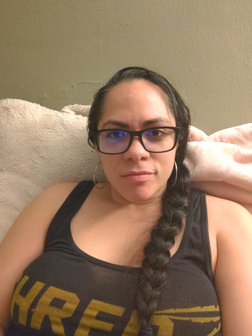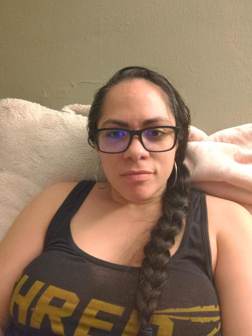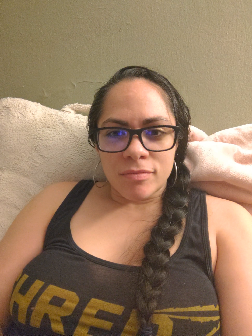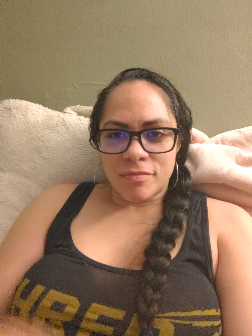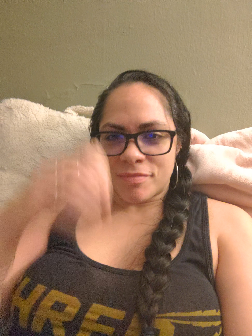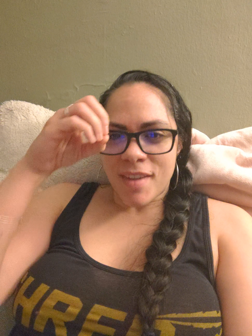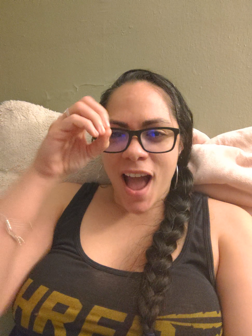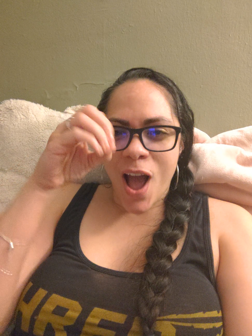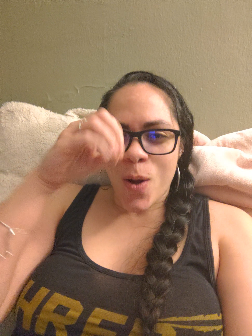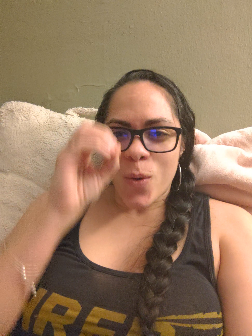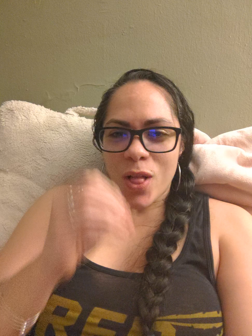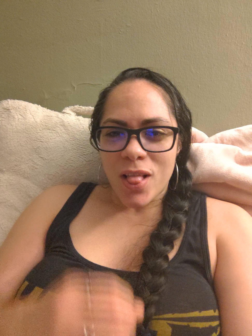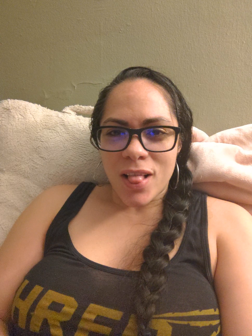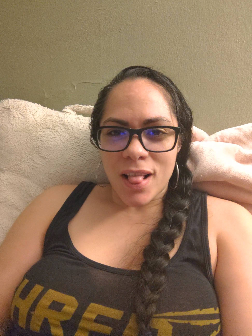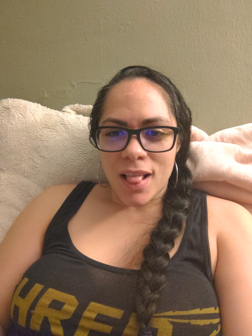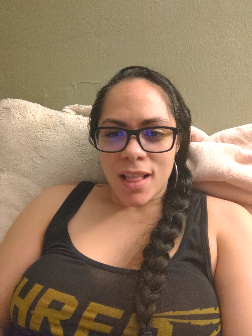owl